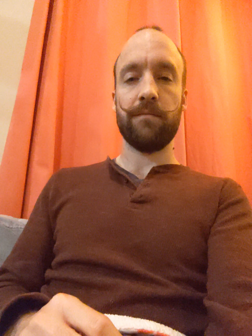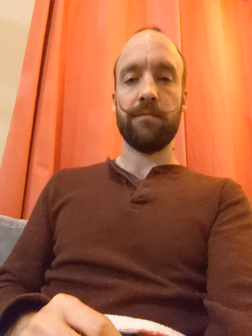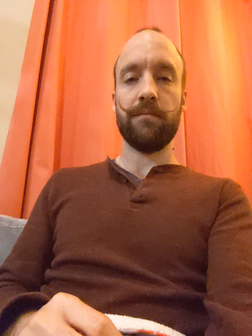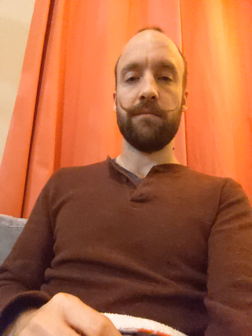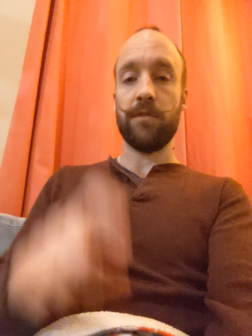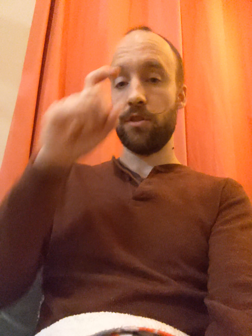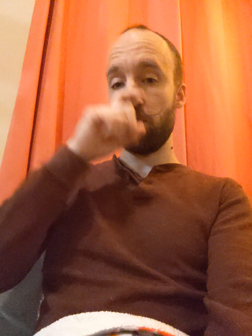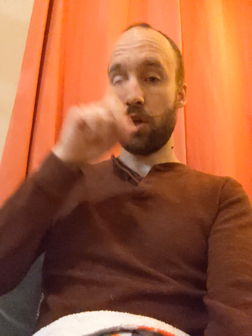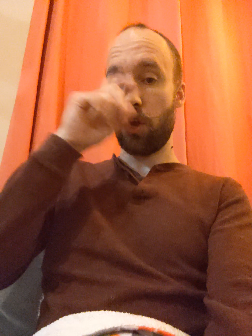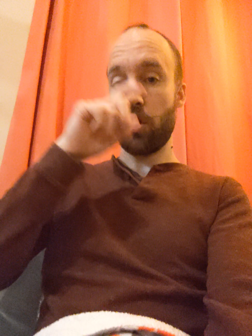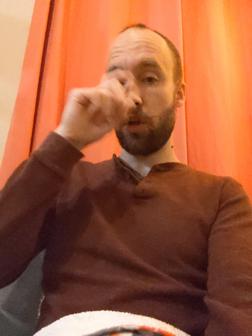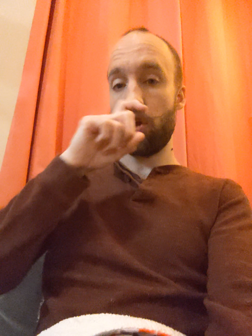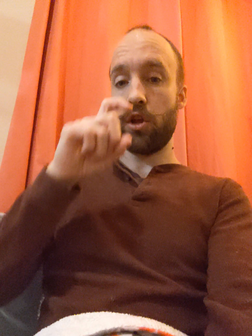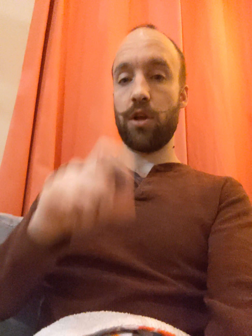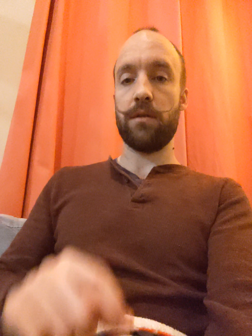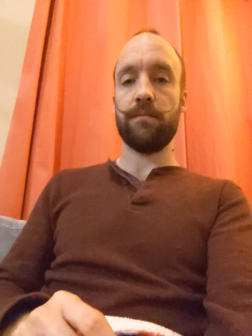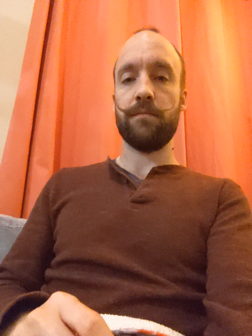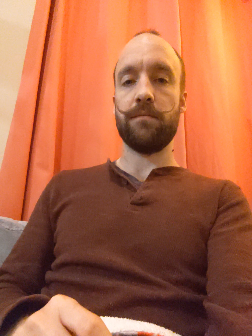doll